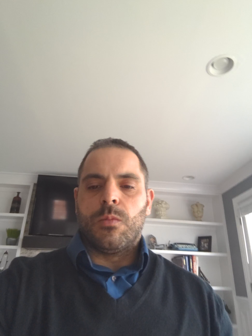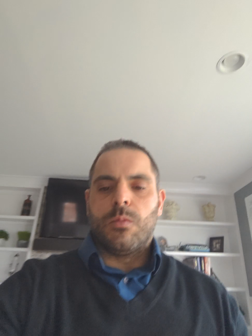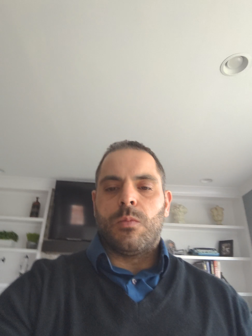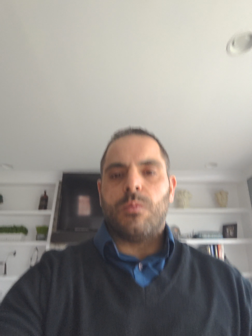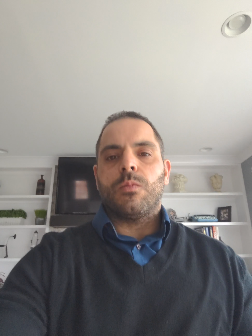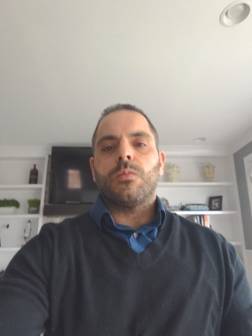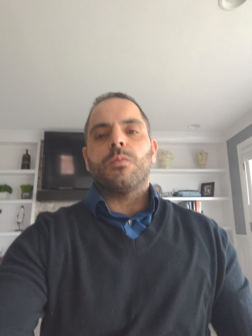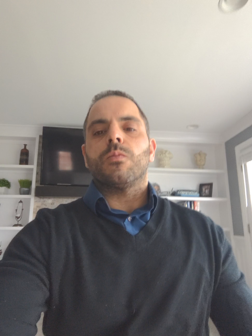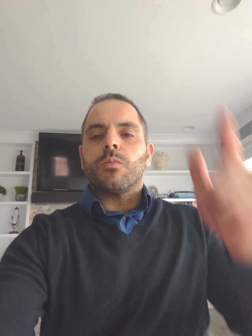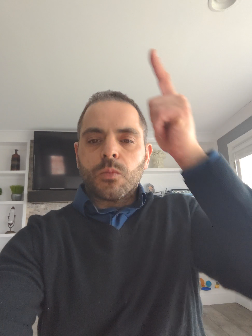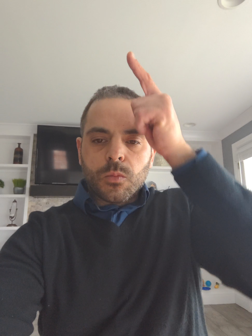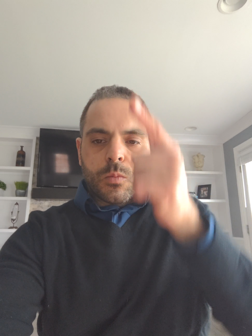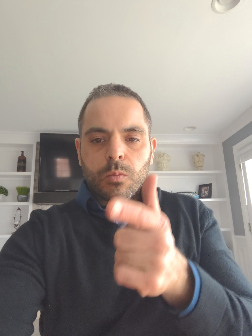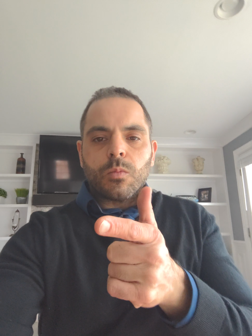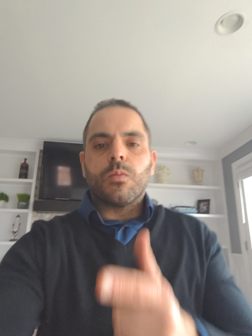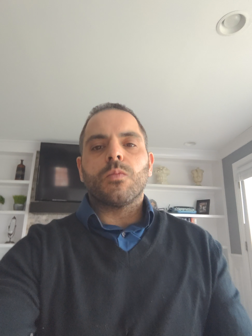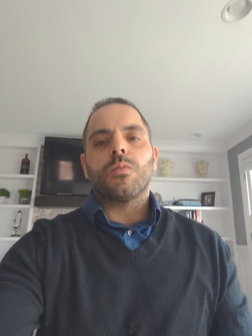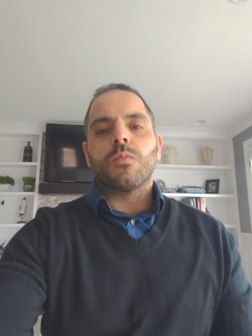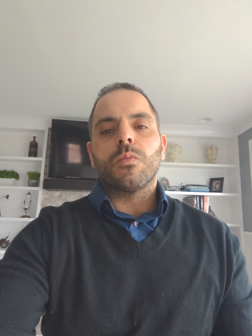brother